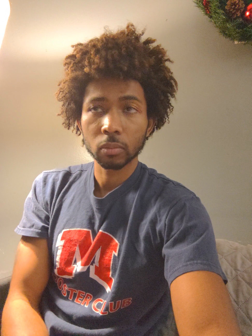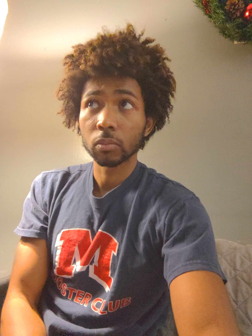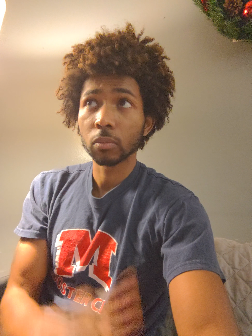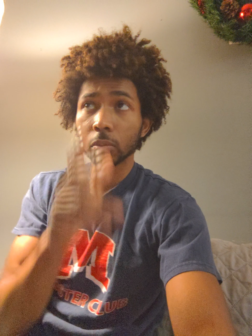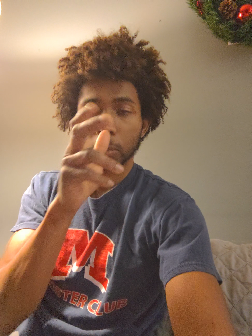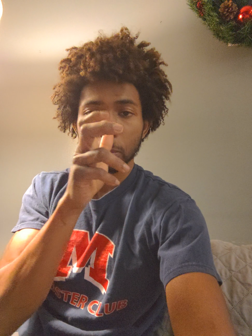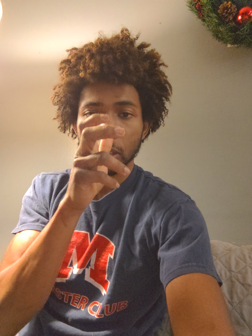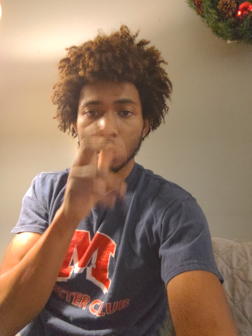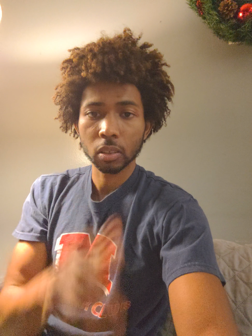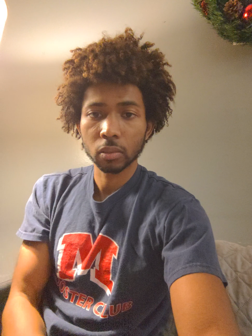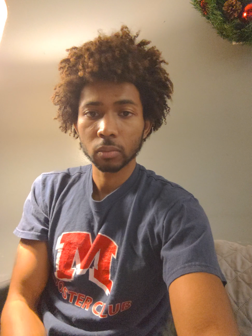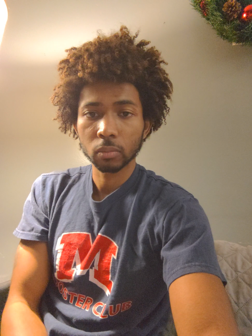bug